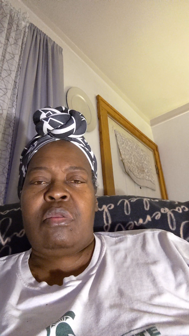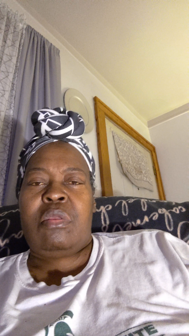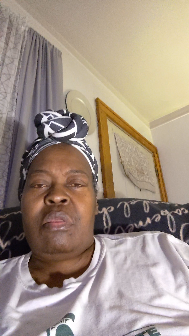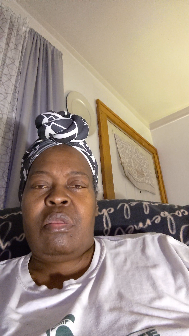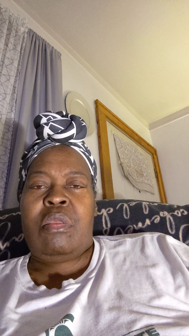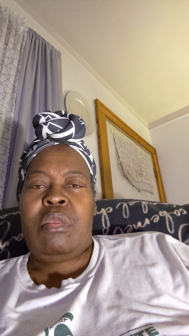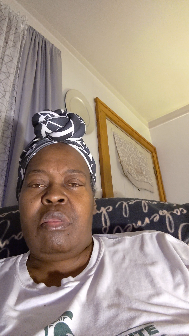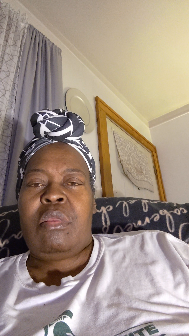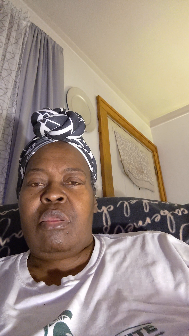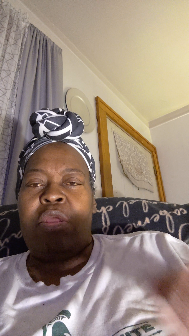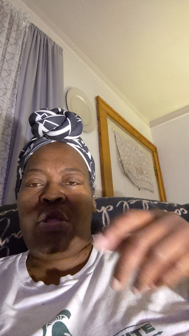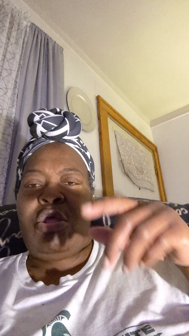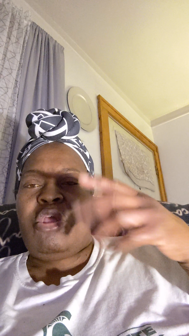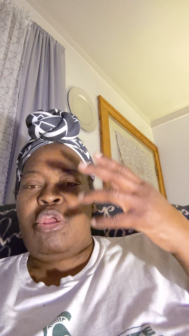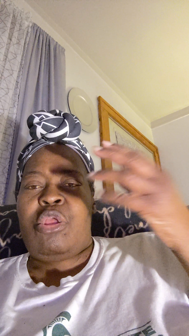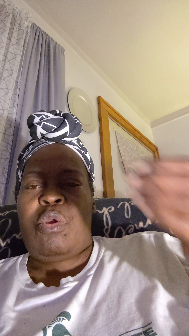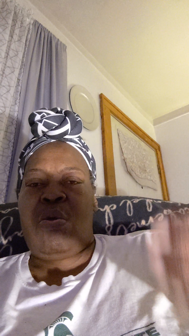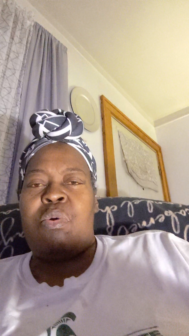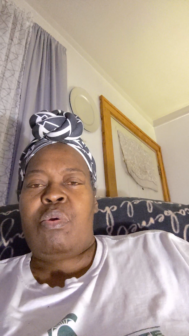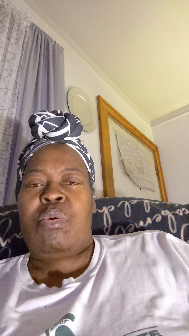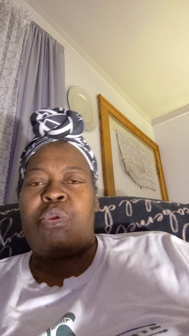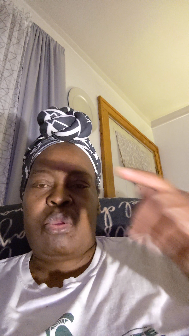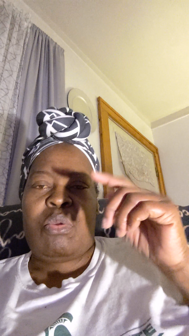going to